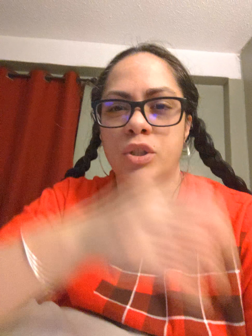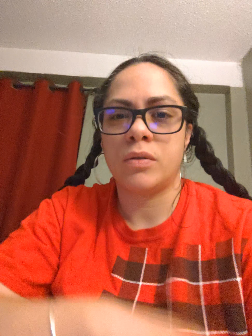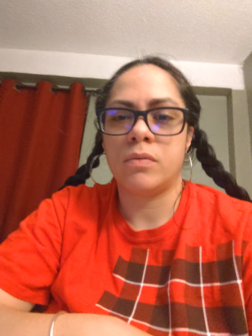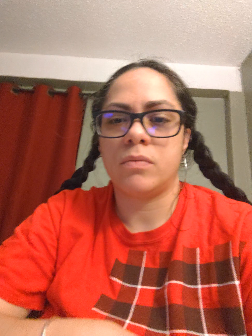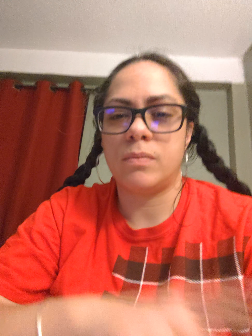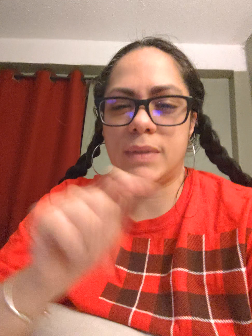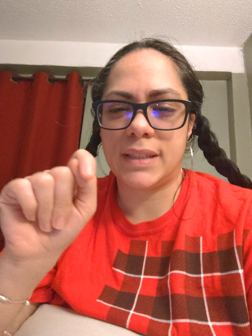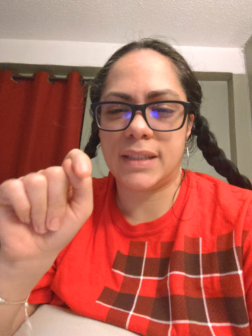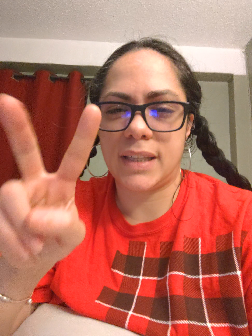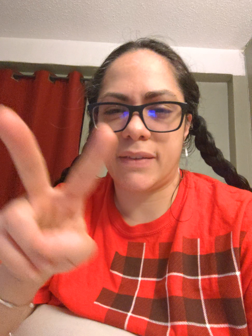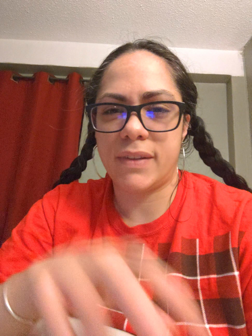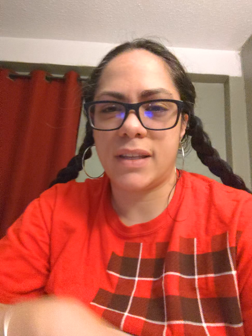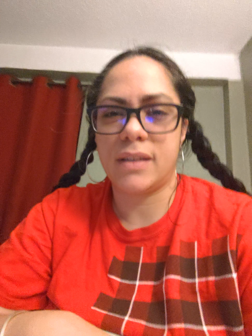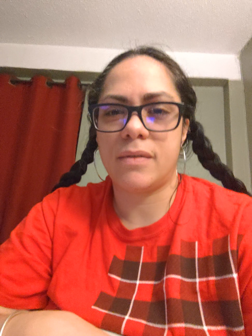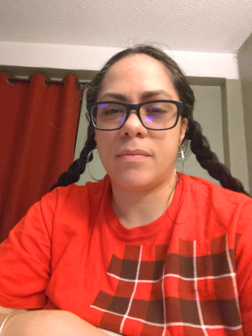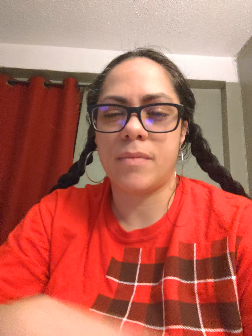TV